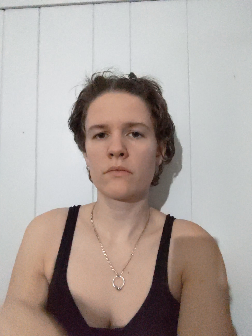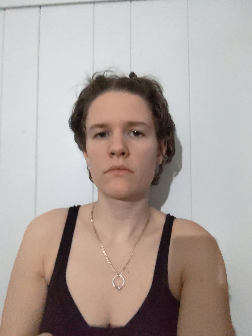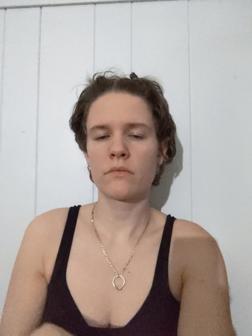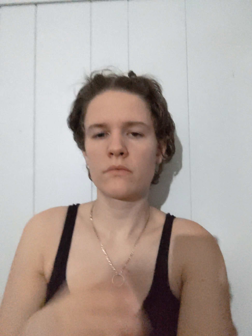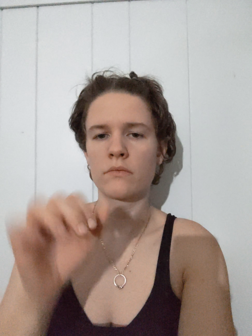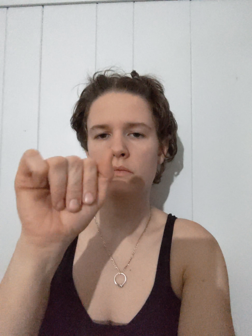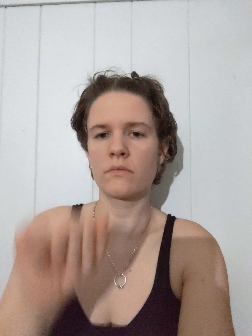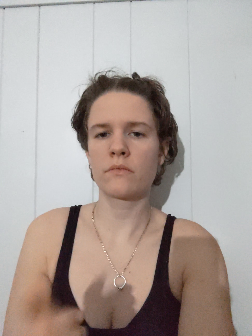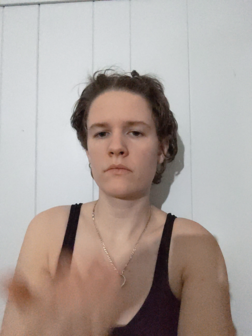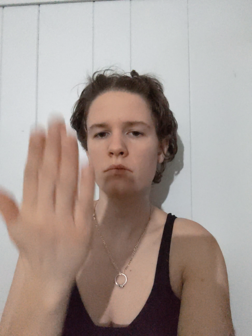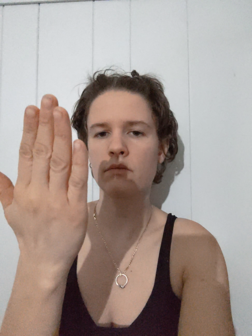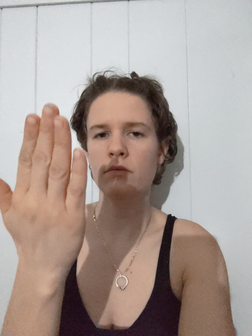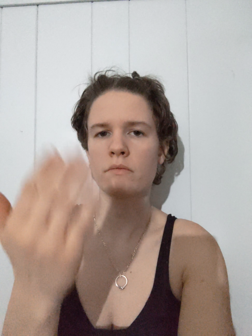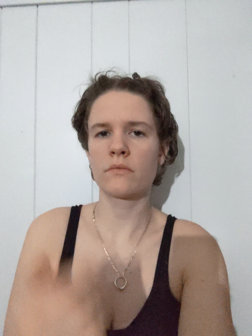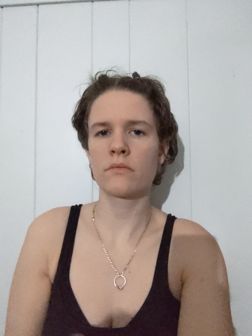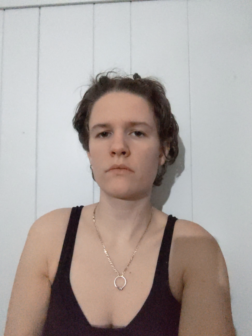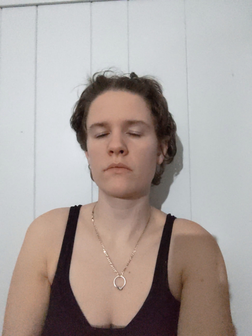mitten